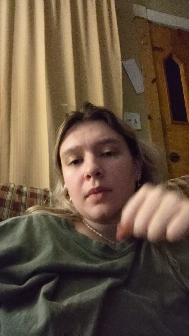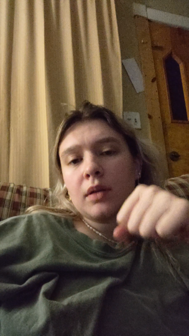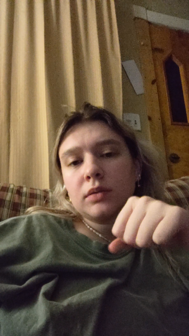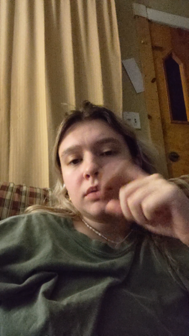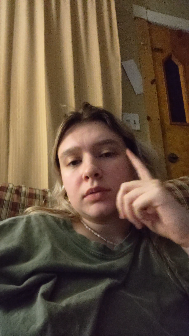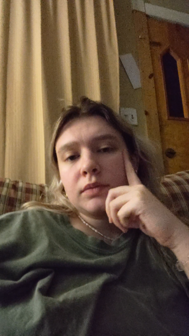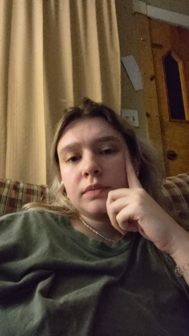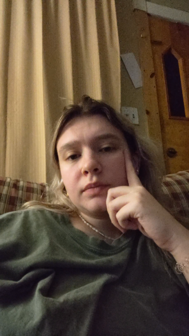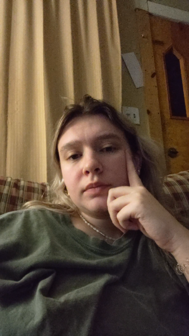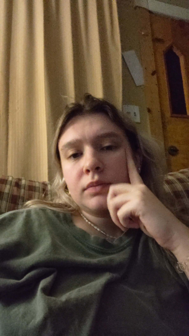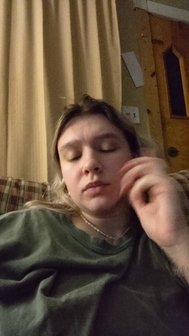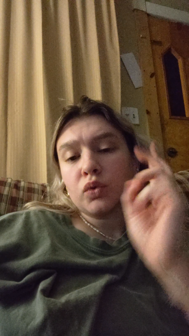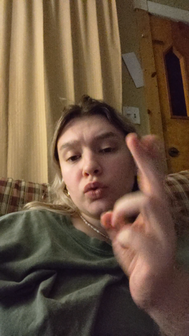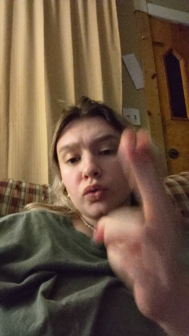hurry